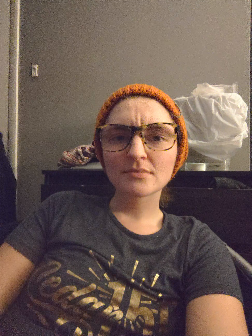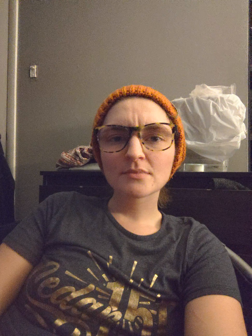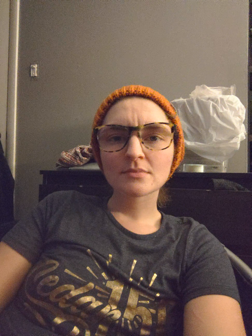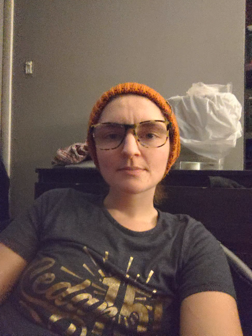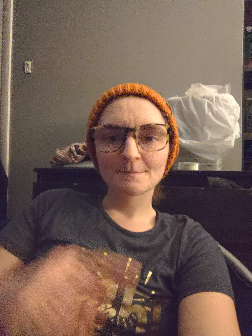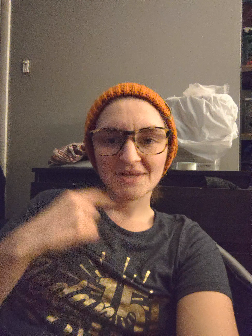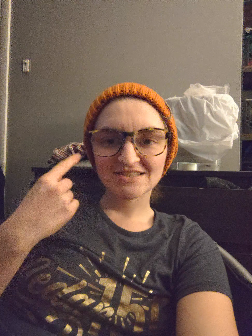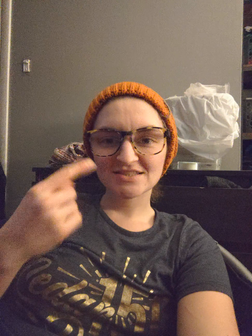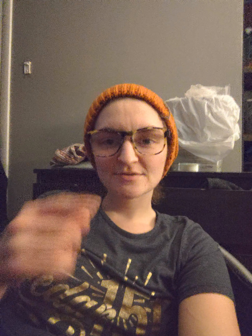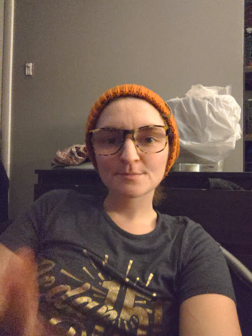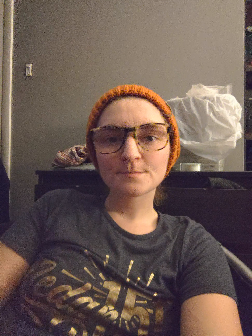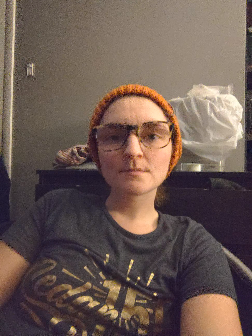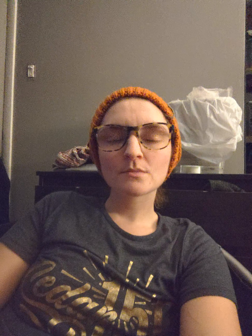smile